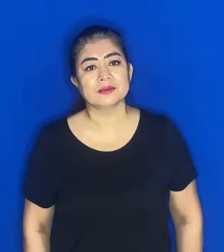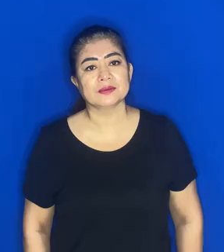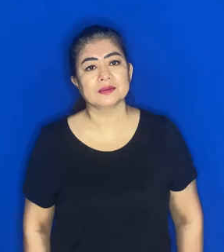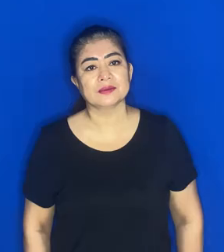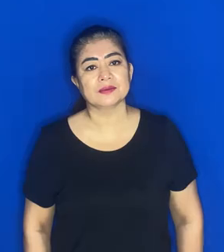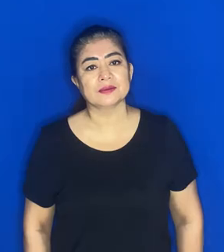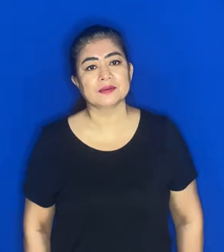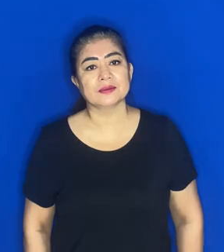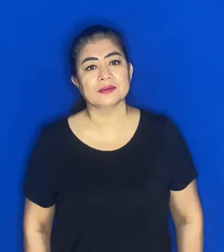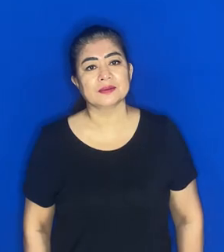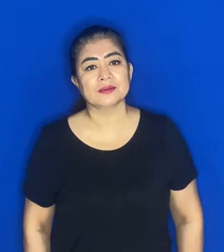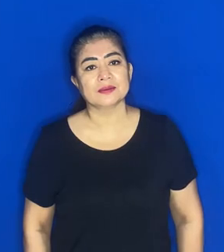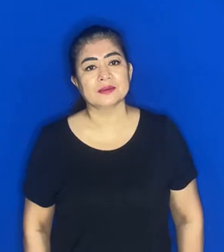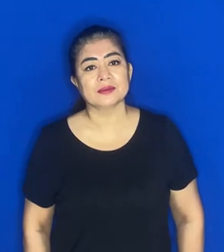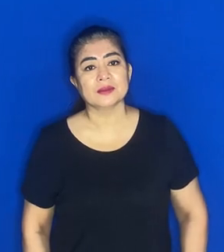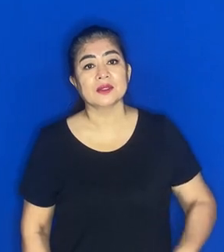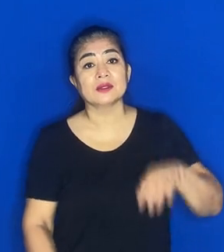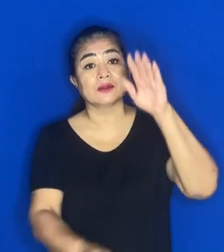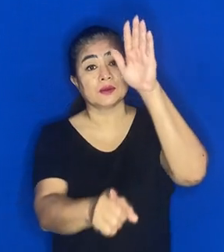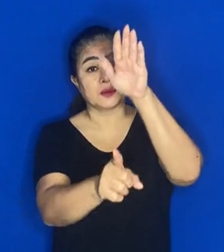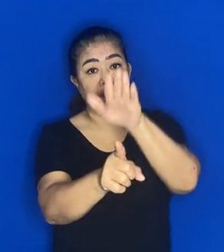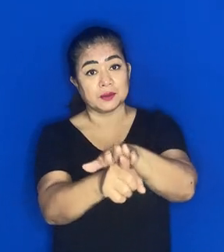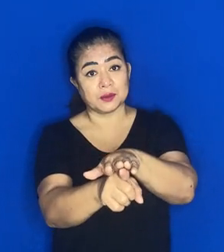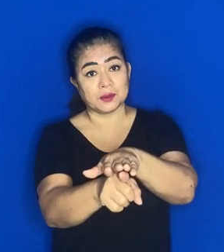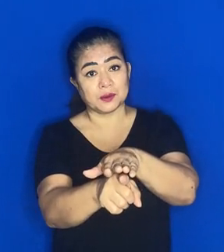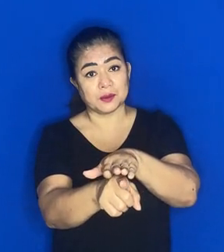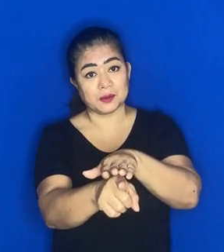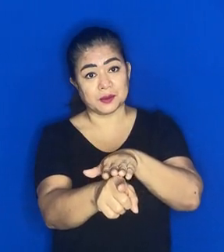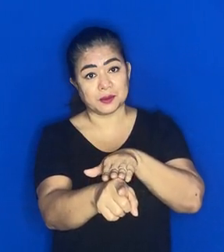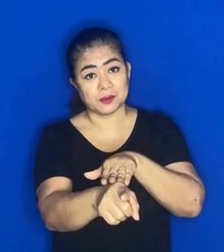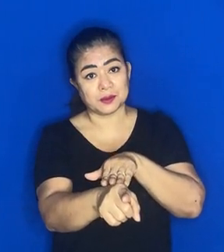slow